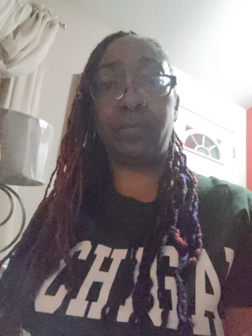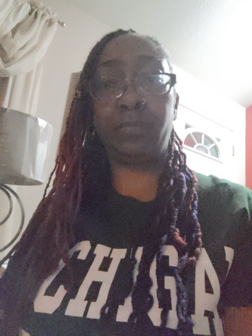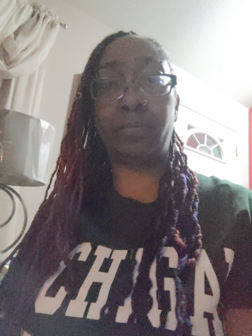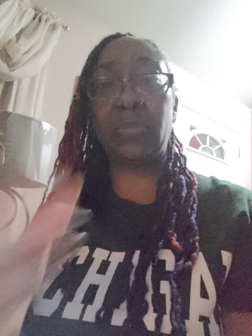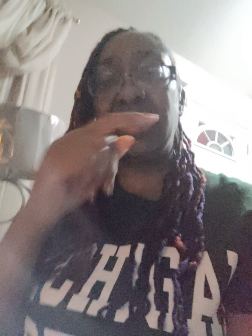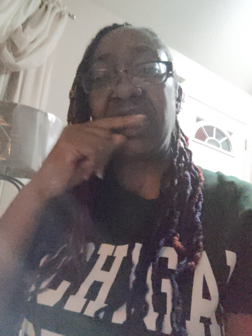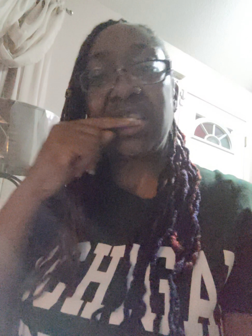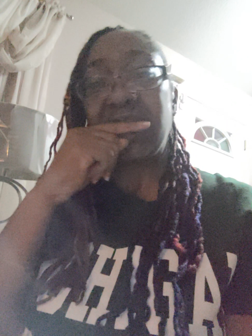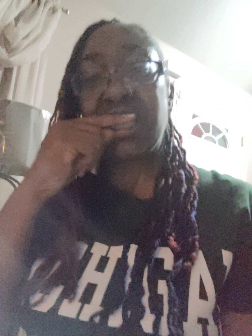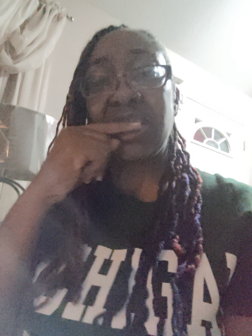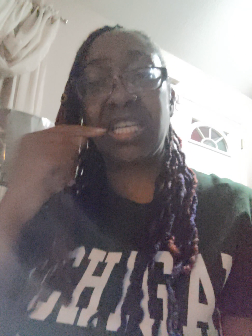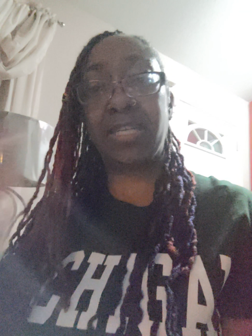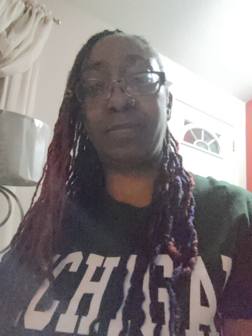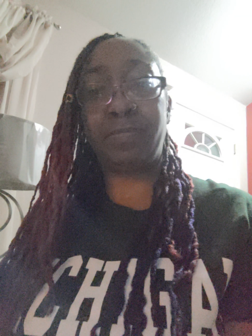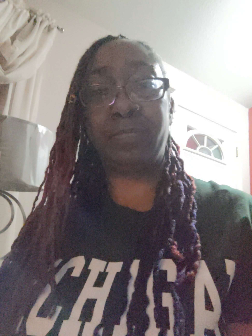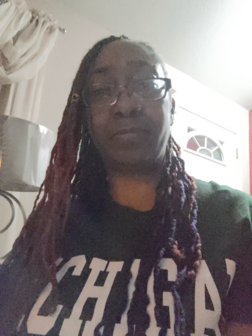toothbrush